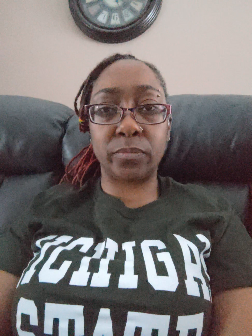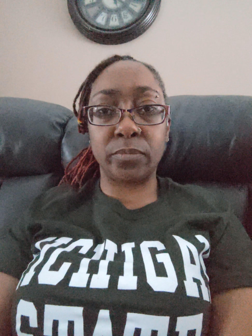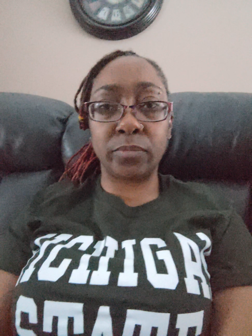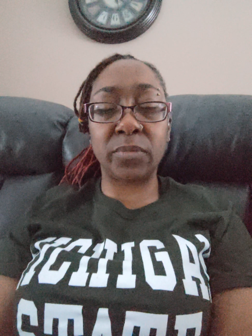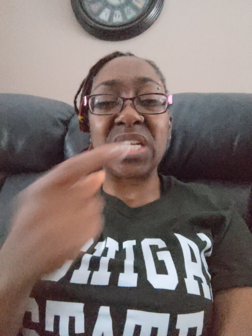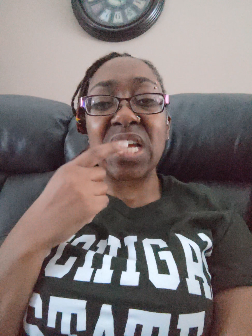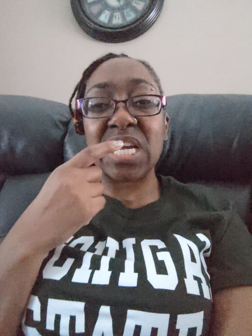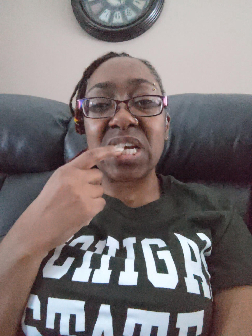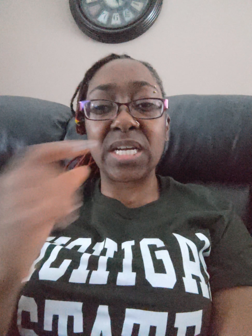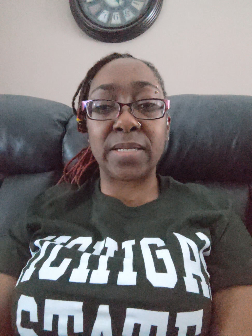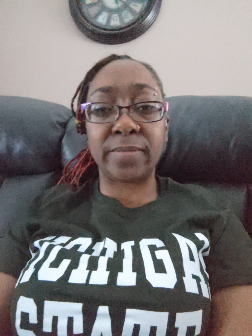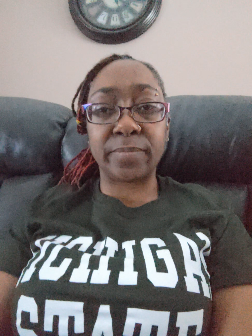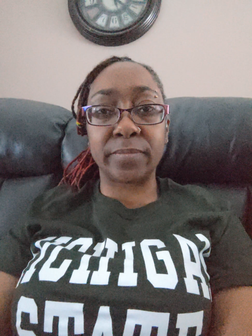tooth